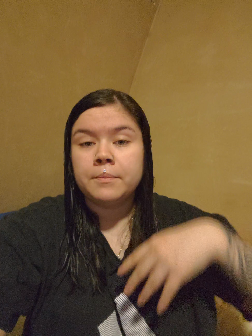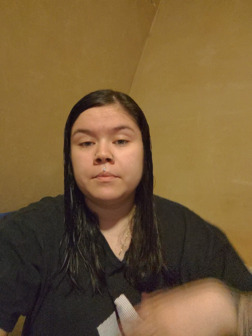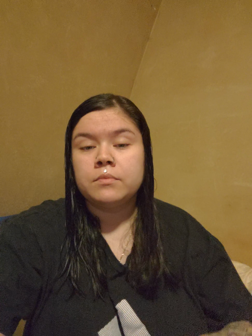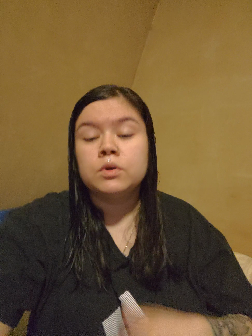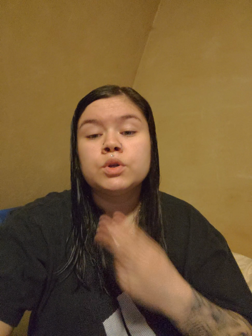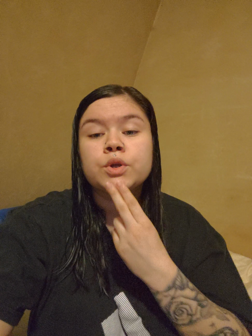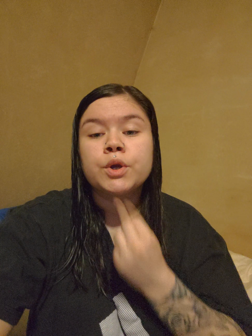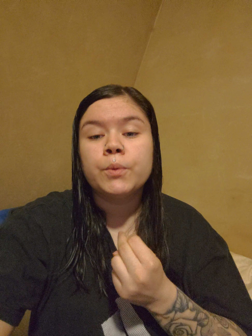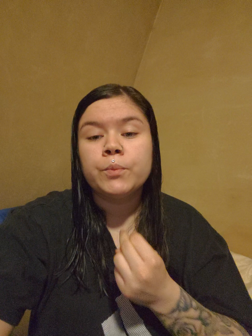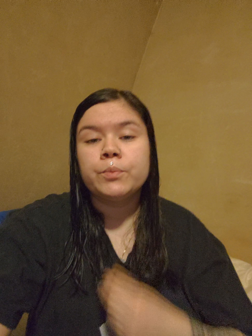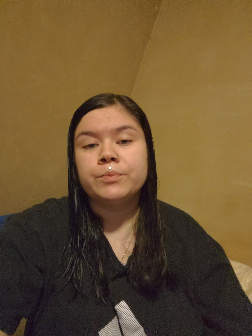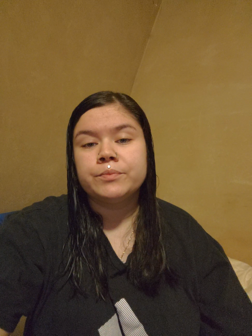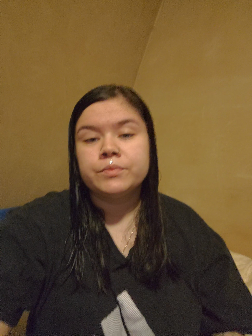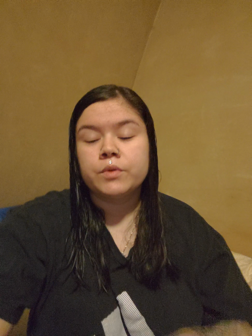cute